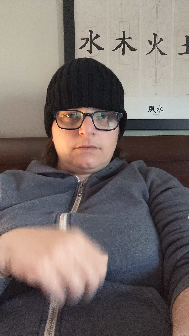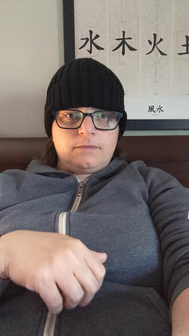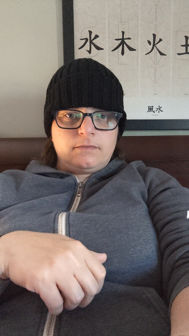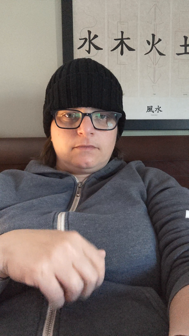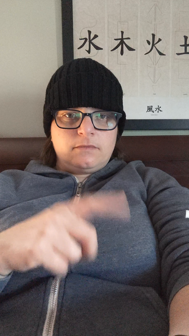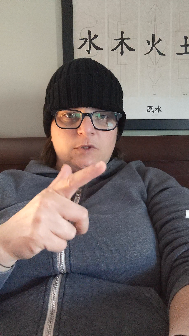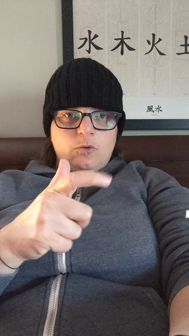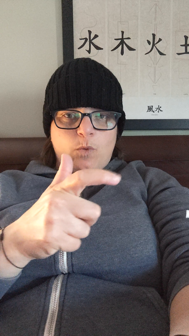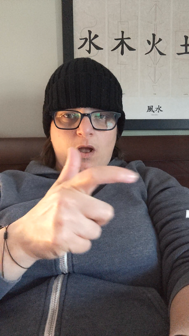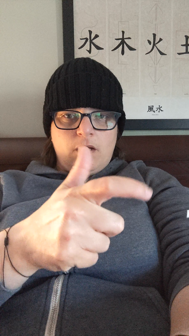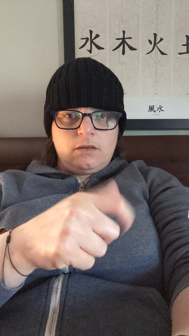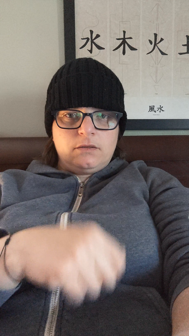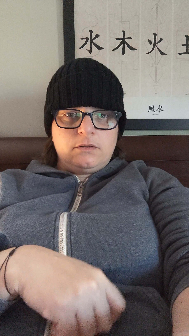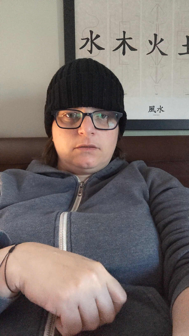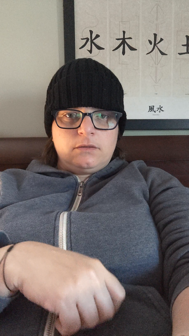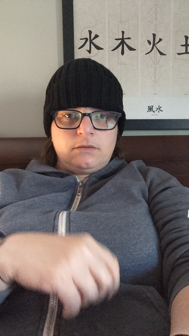run